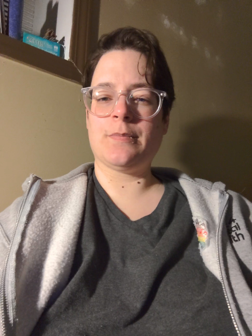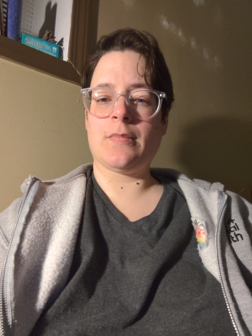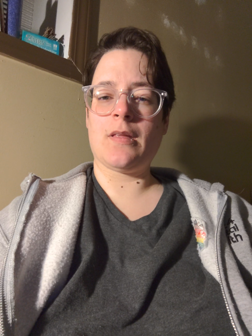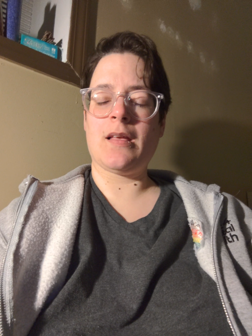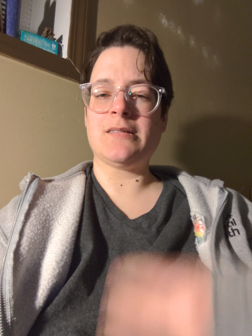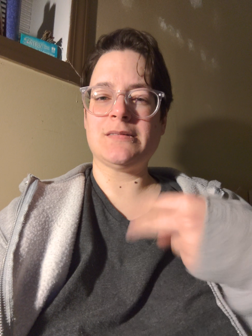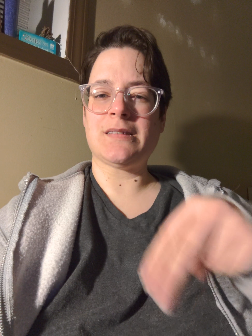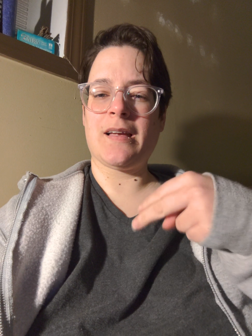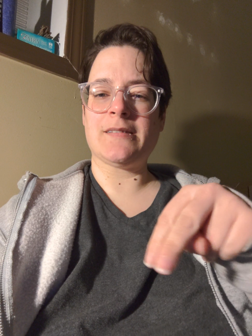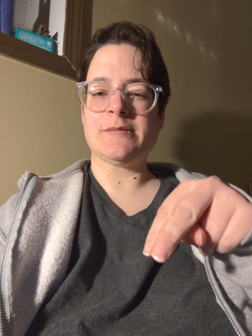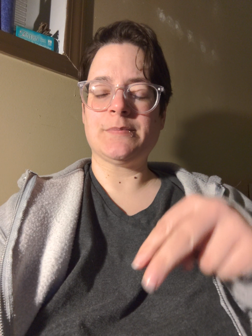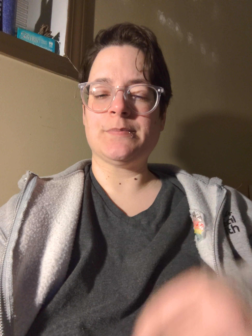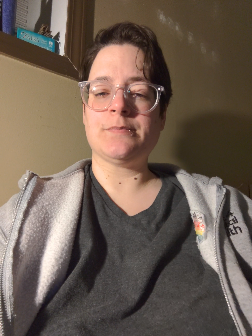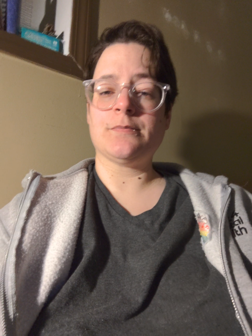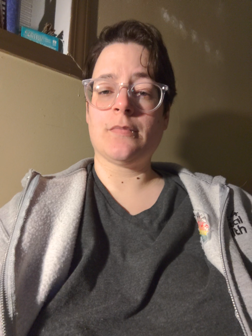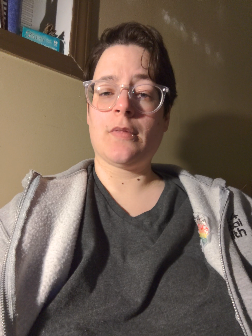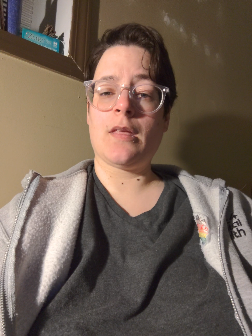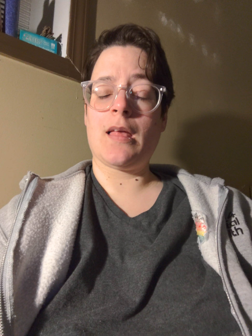dance